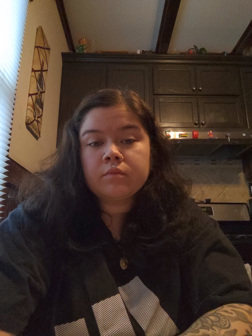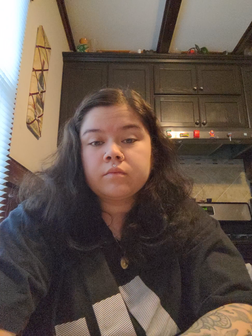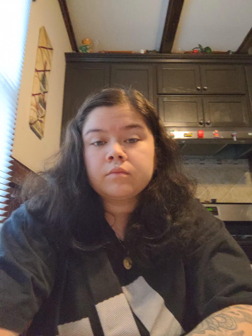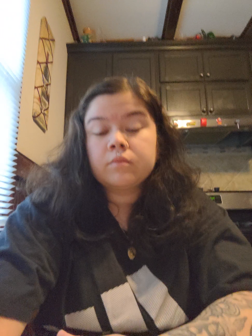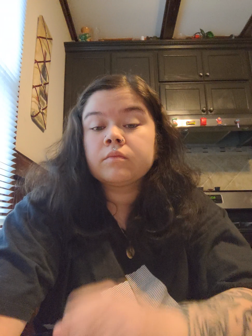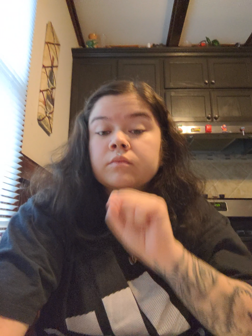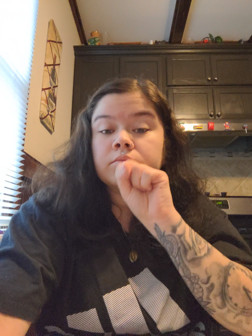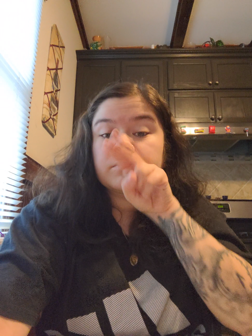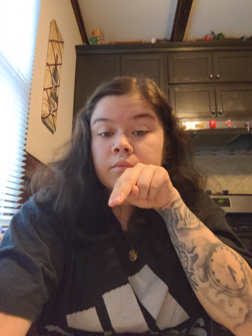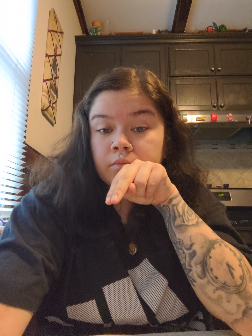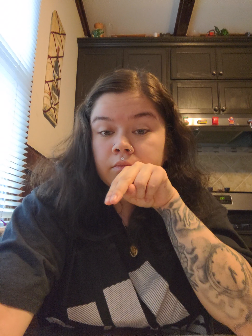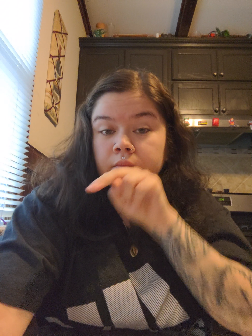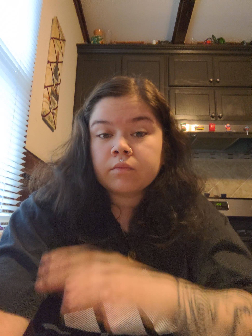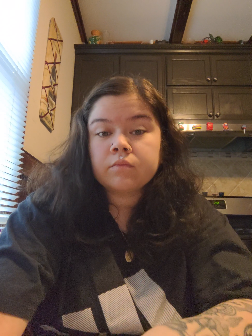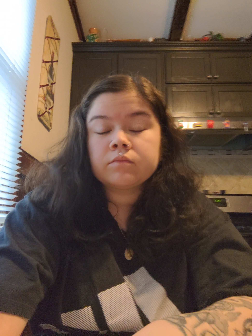tongue